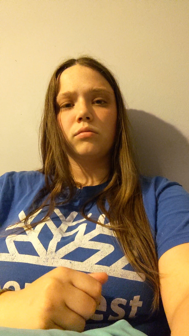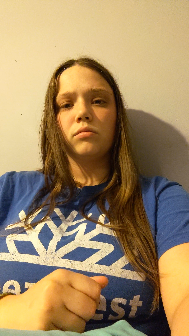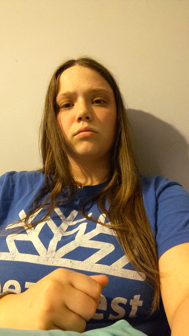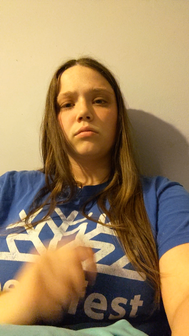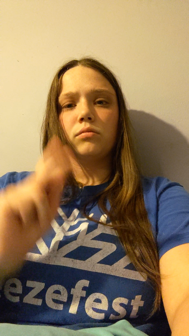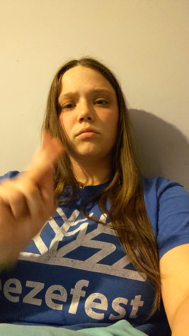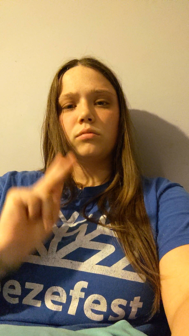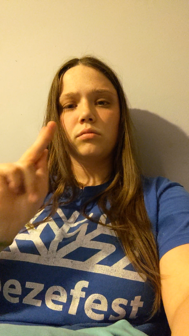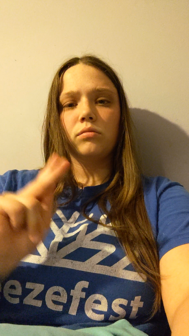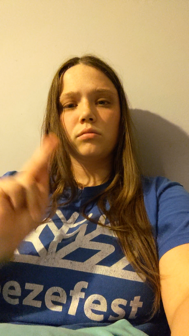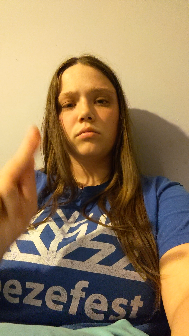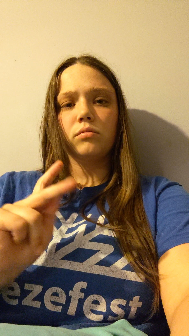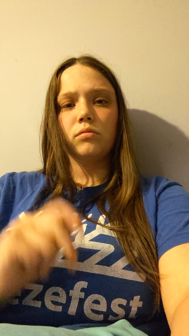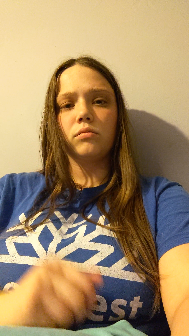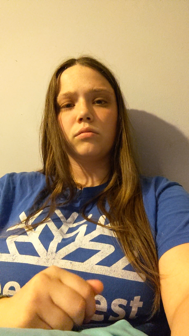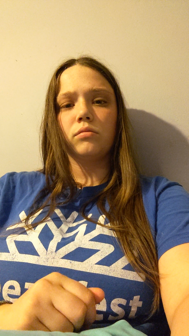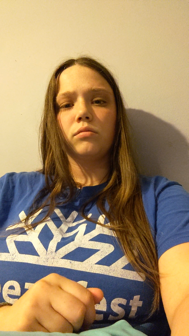people